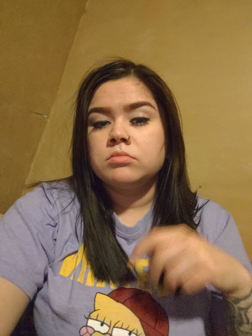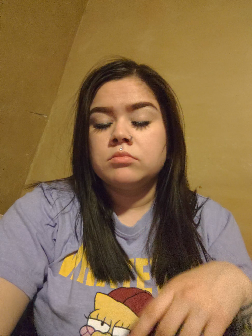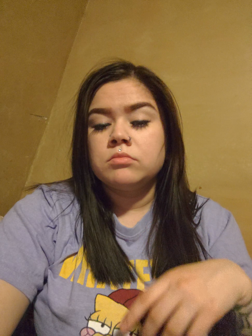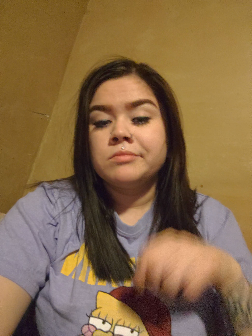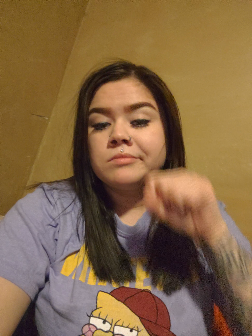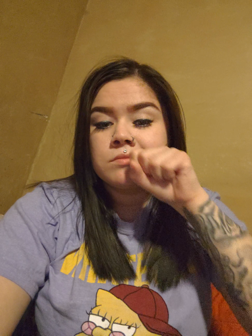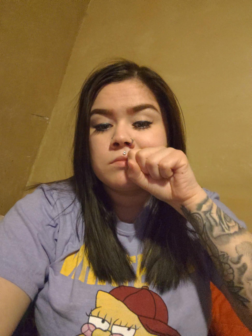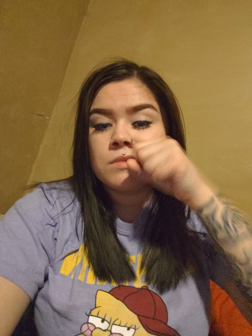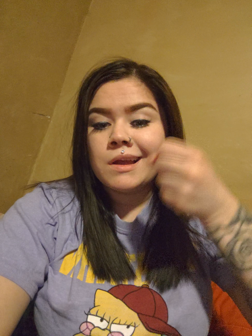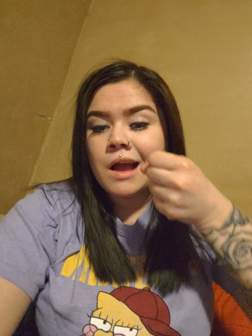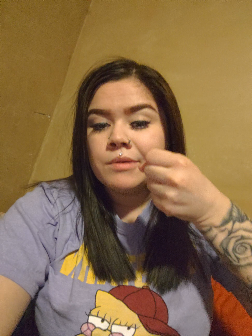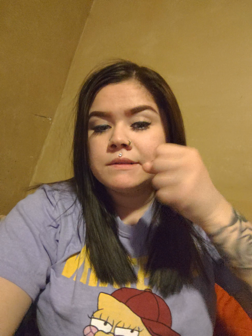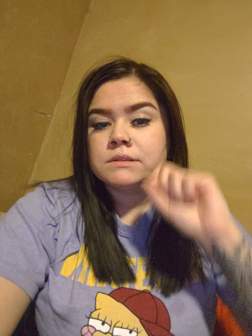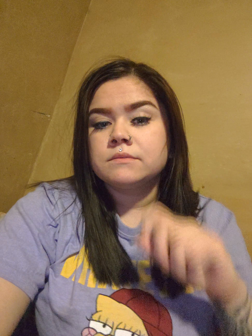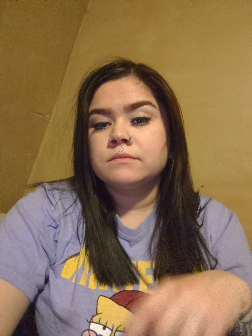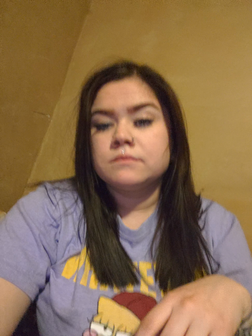carrot